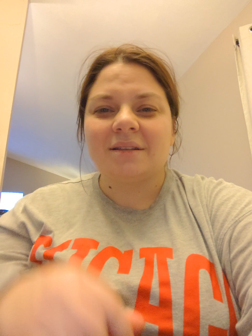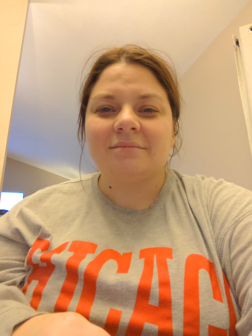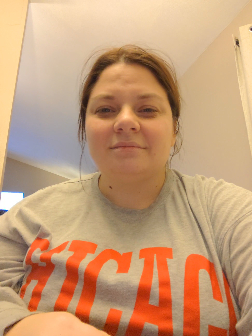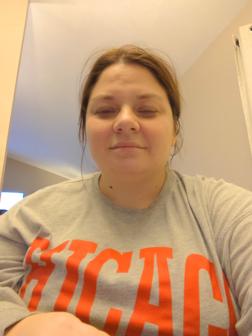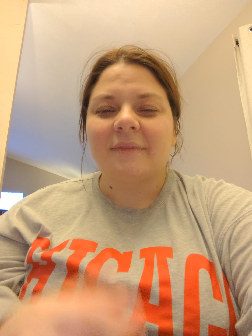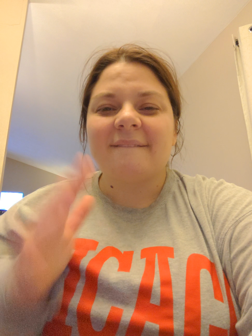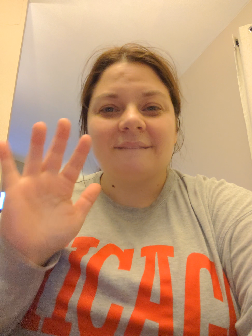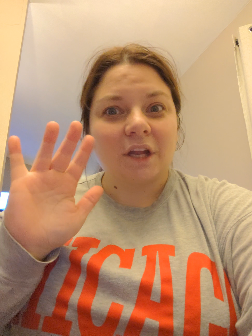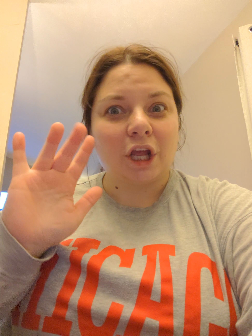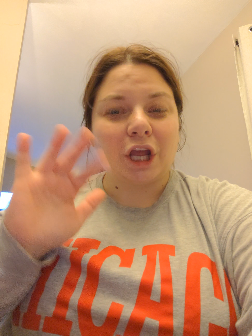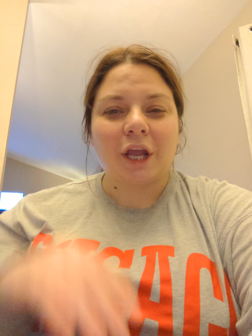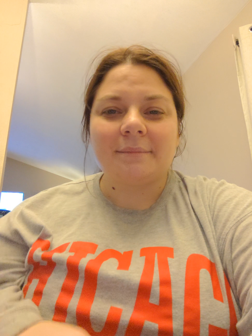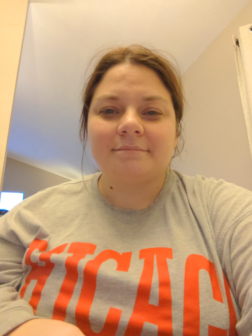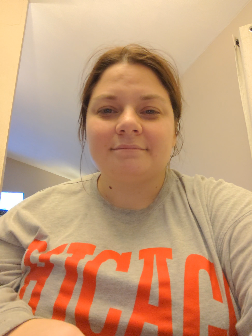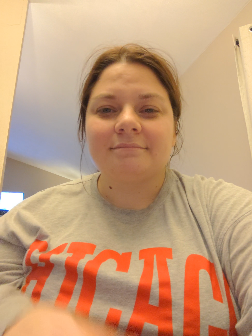finger